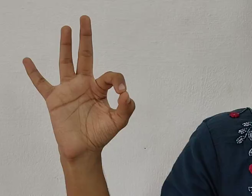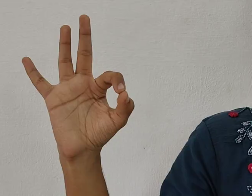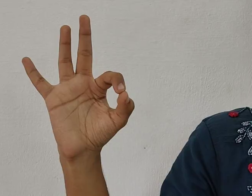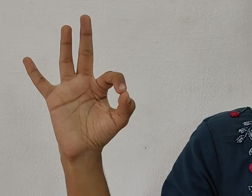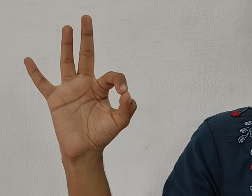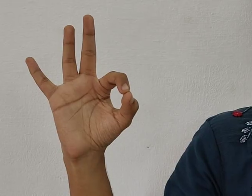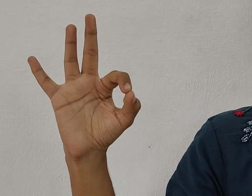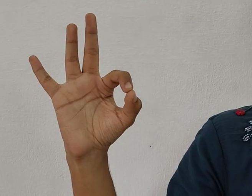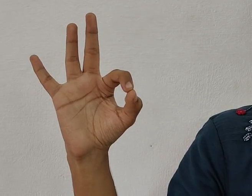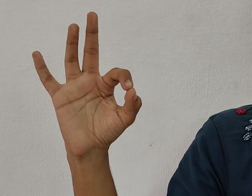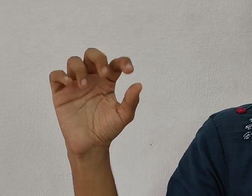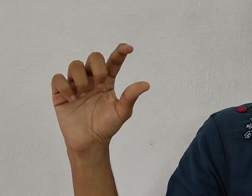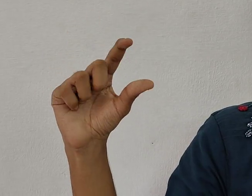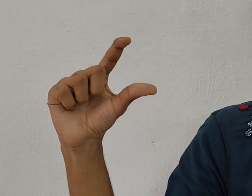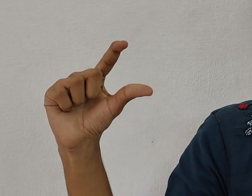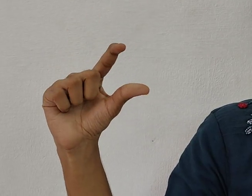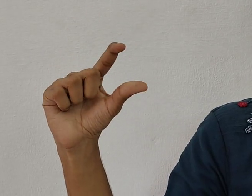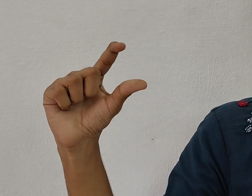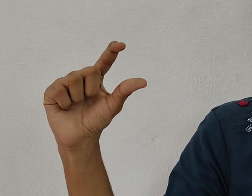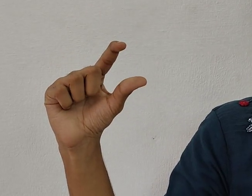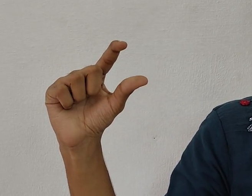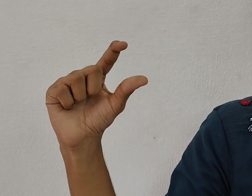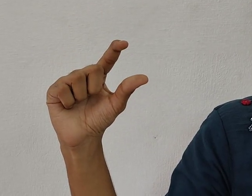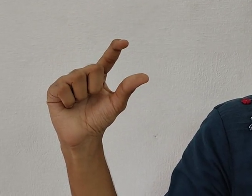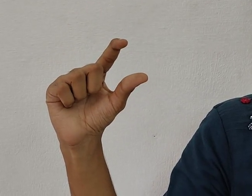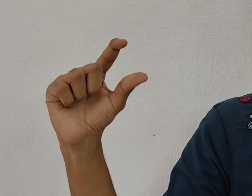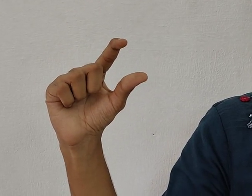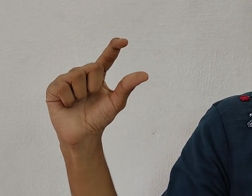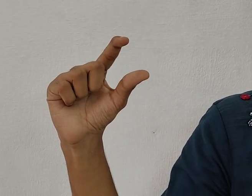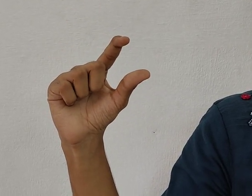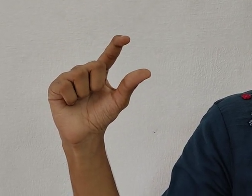ഓ